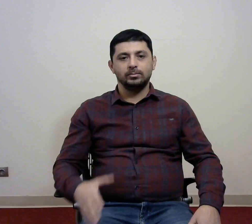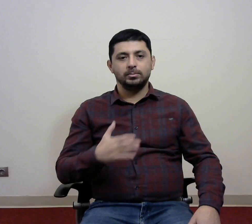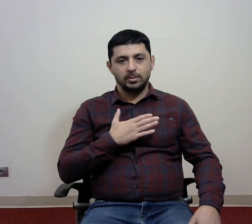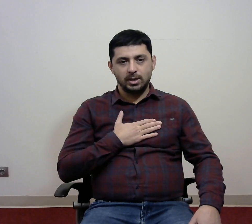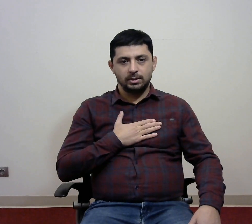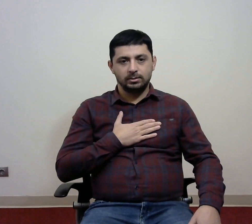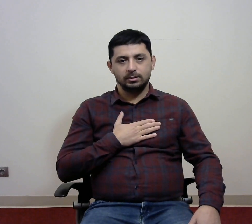mən